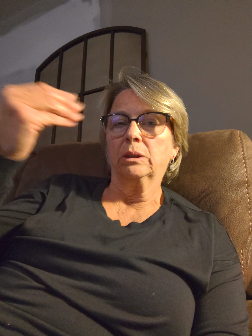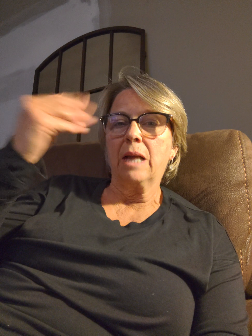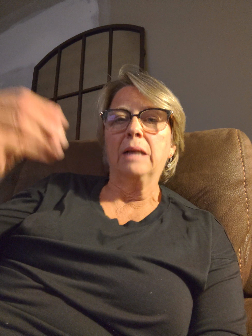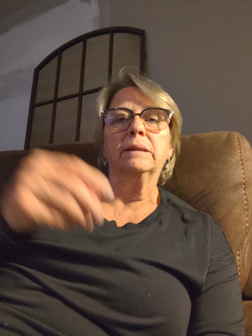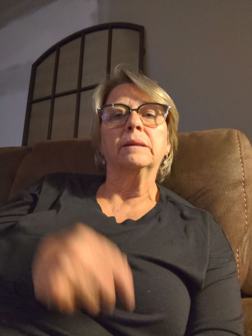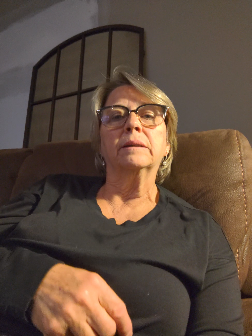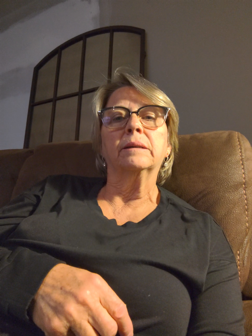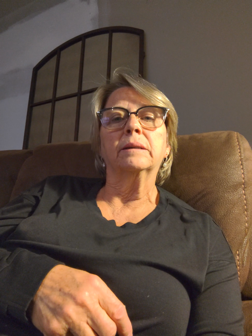outside